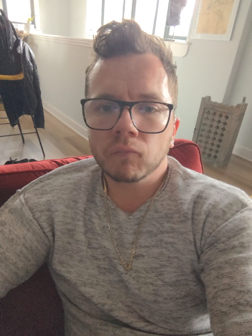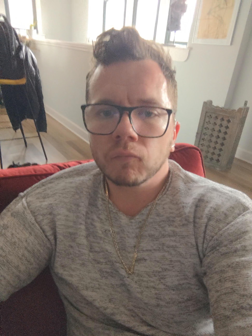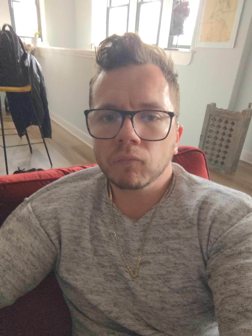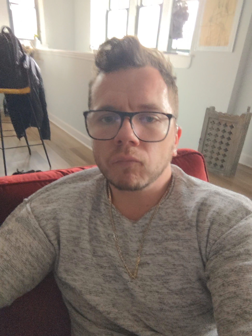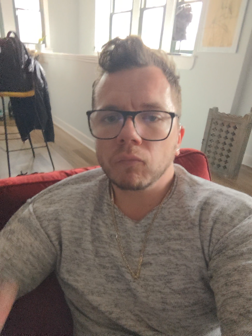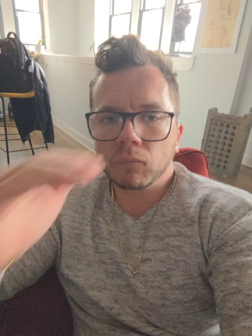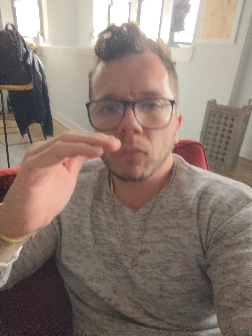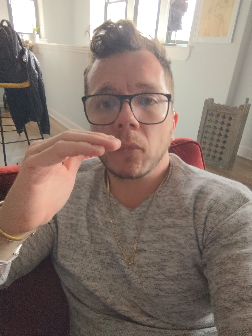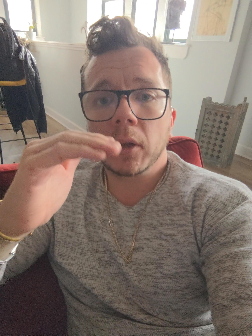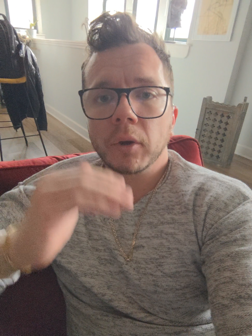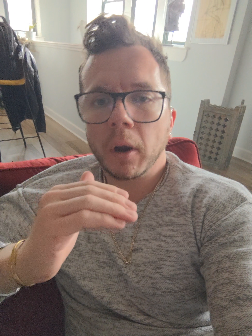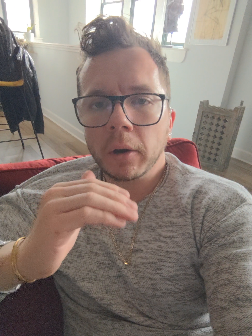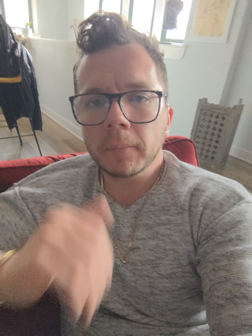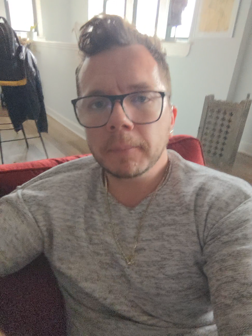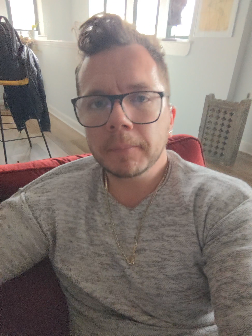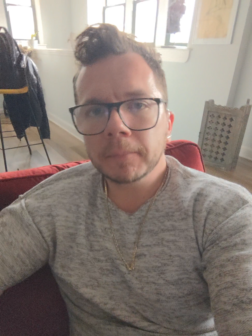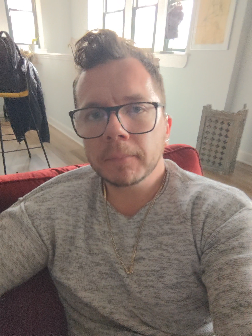child